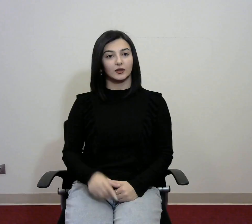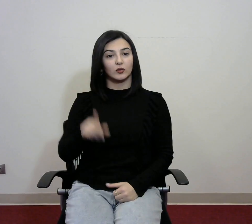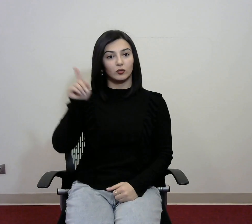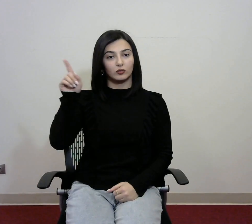mən